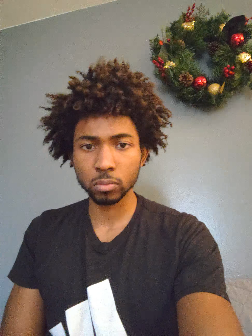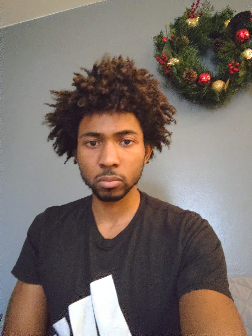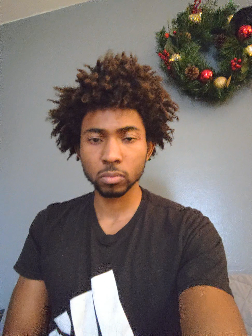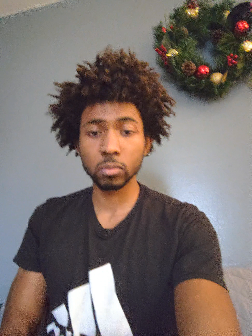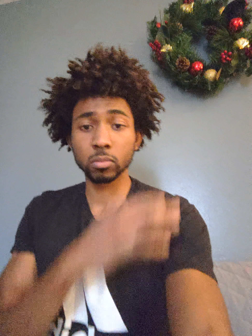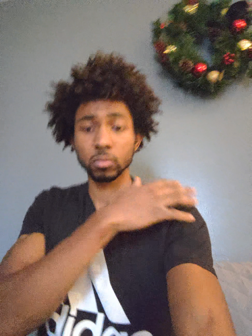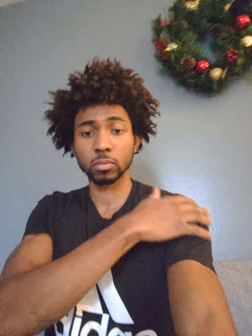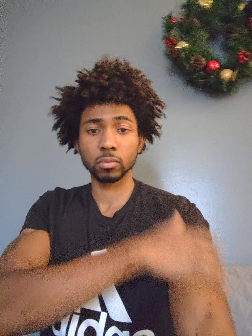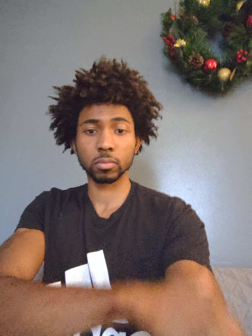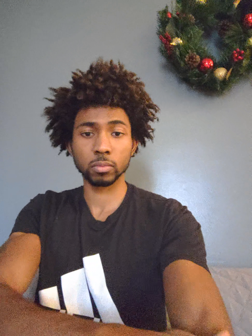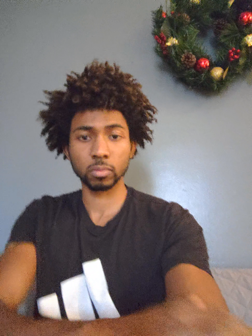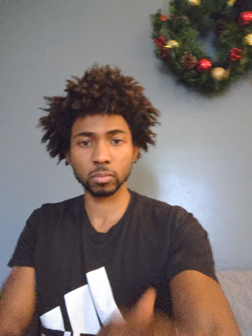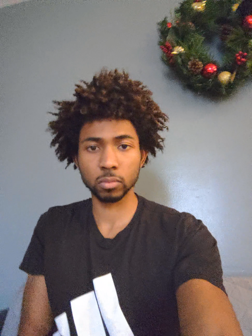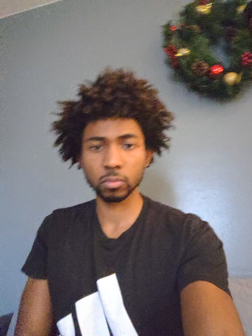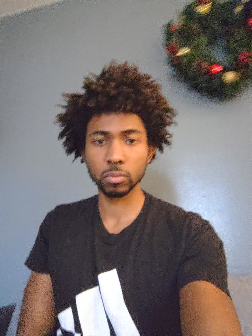arm